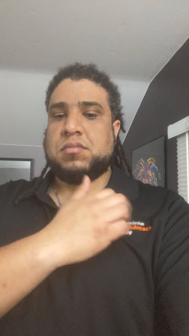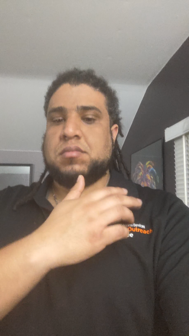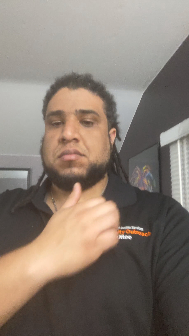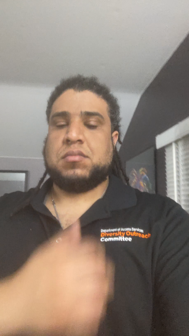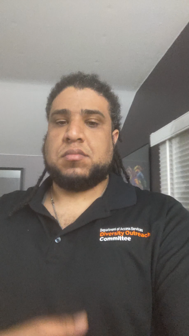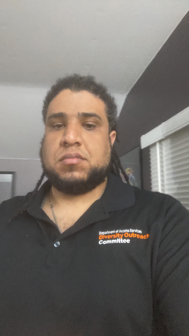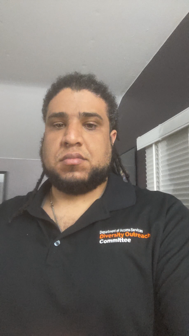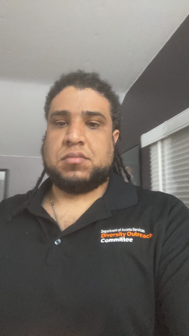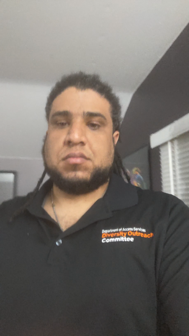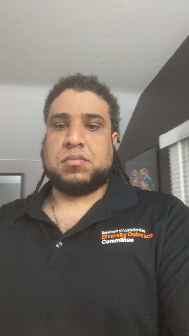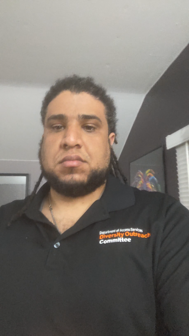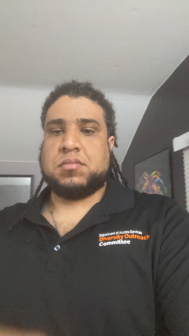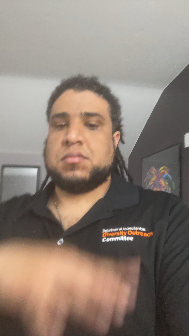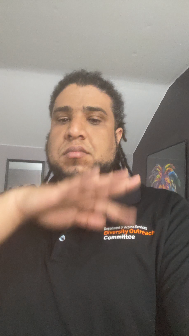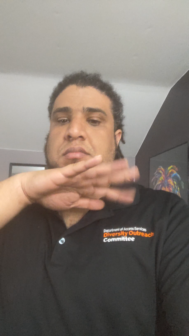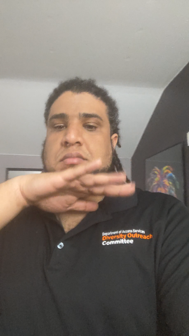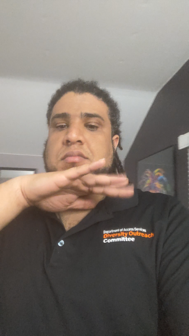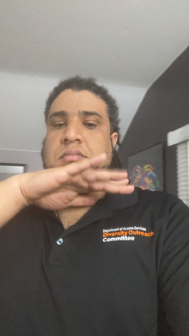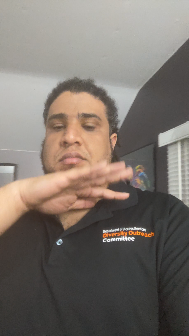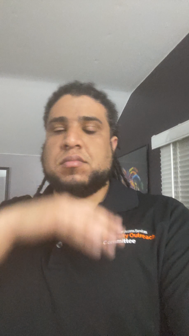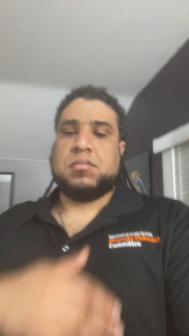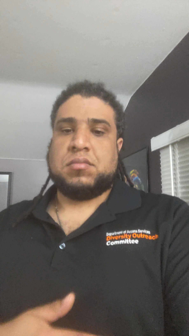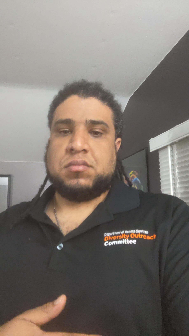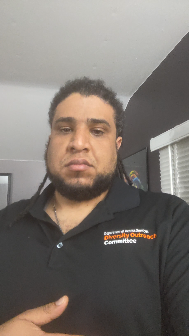naughty